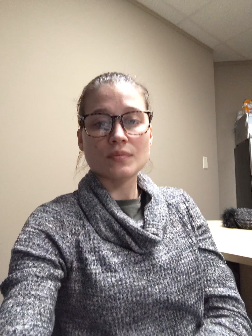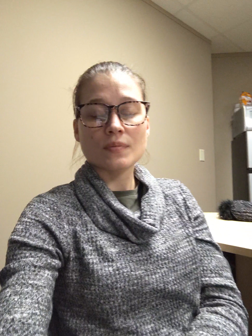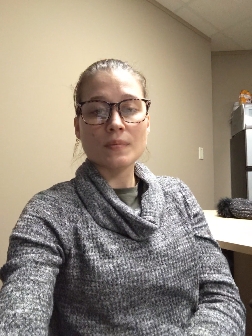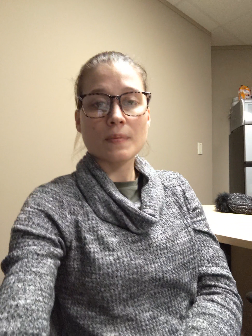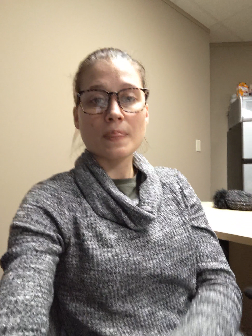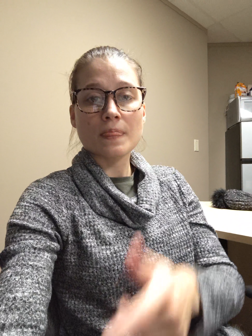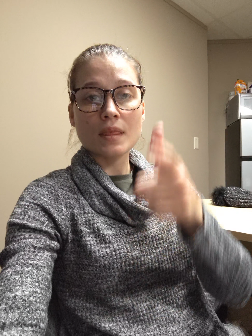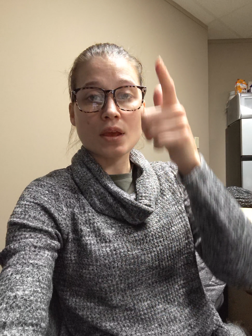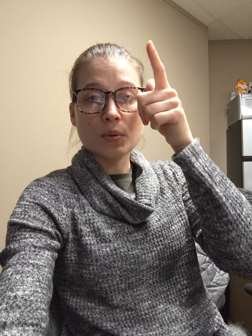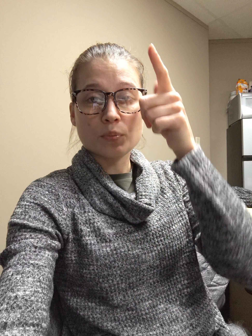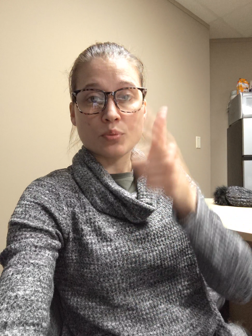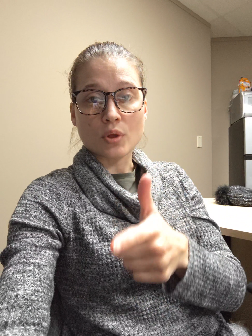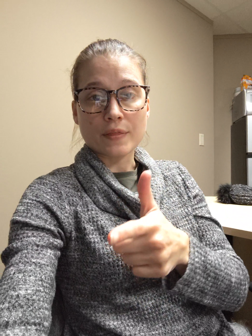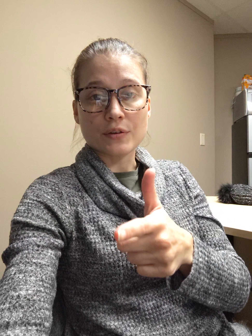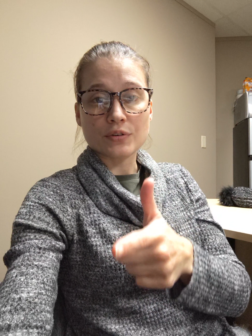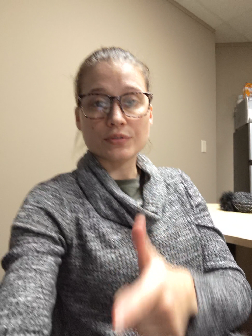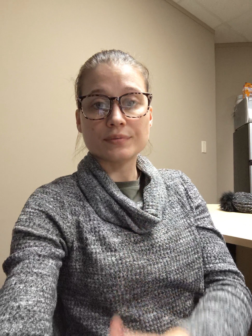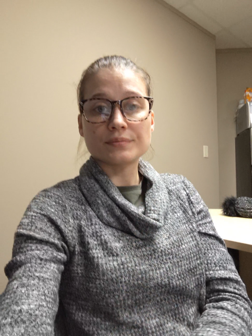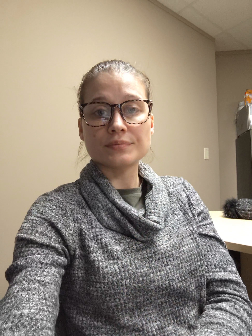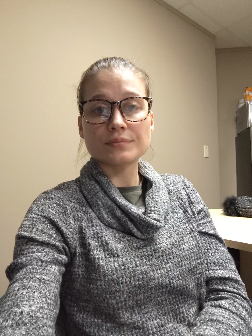brother